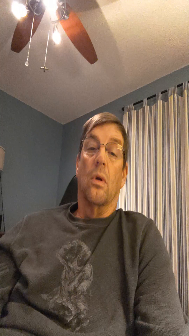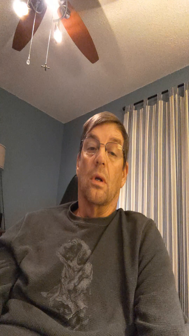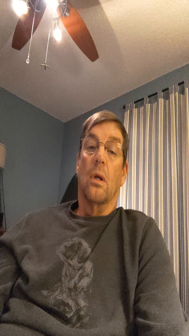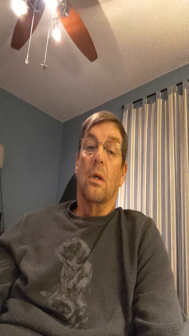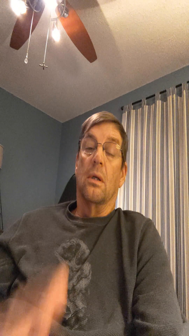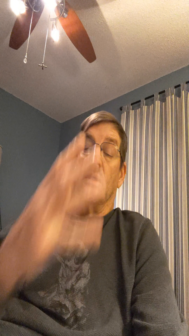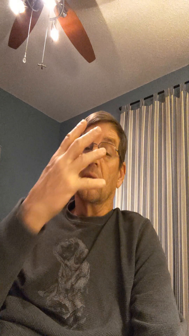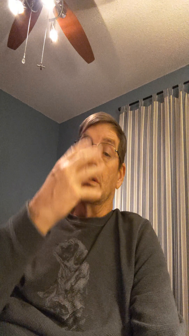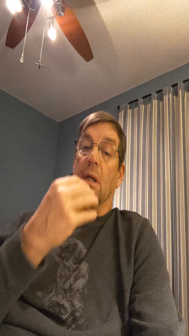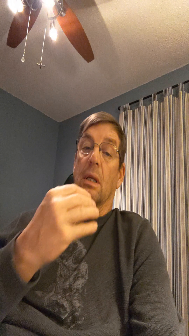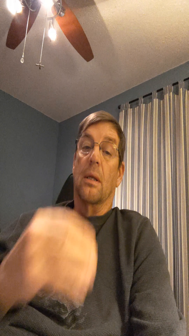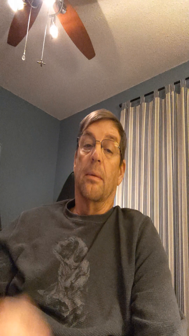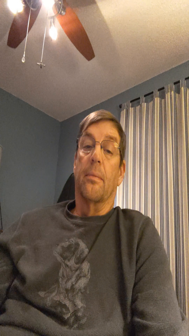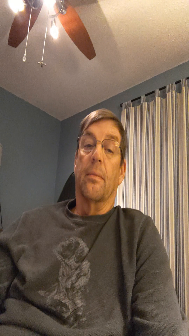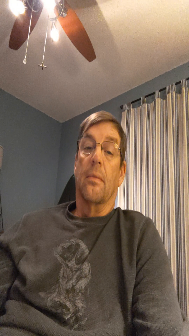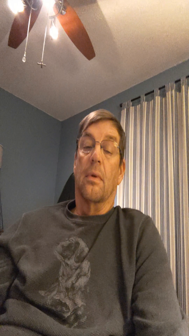sleep